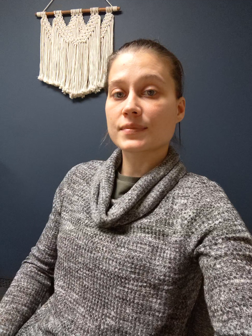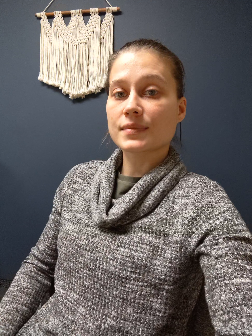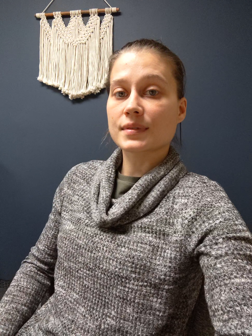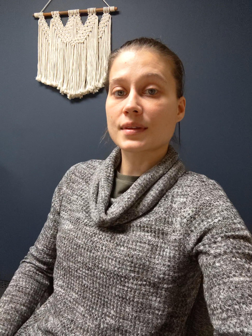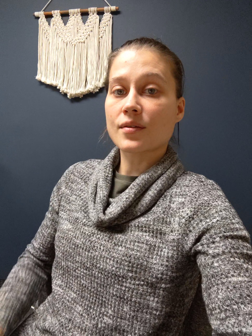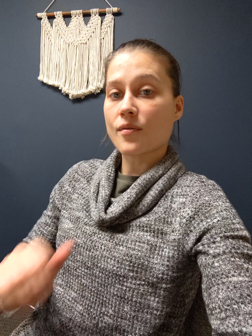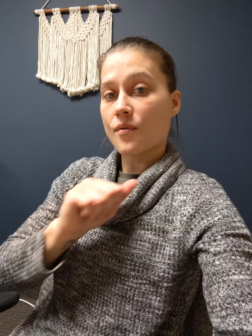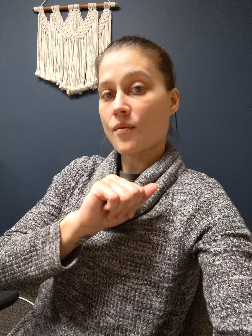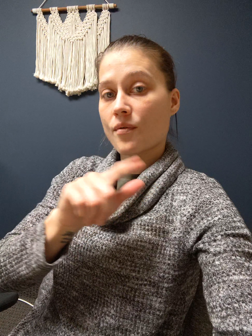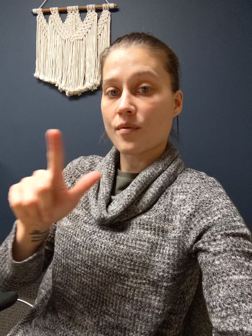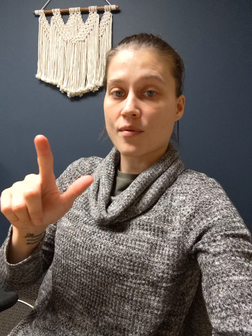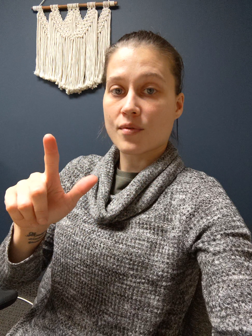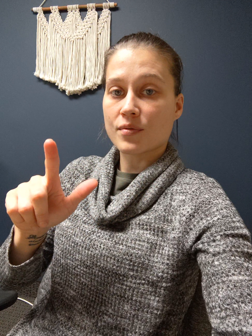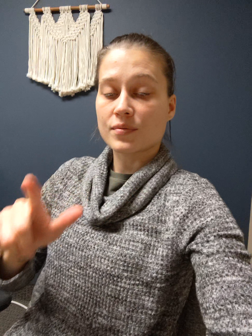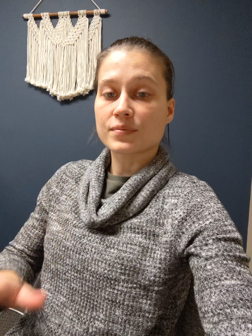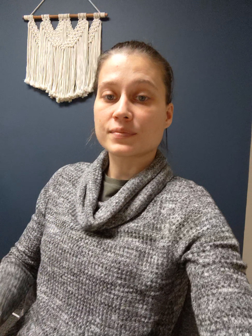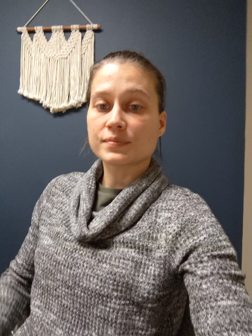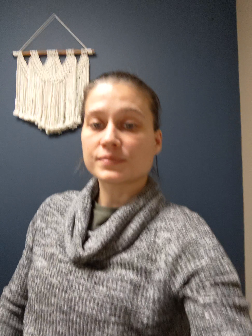all